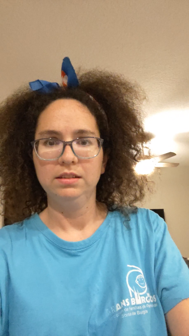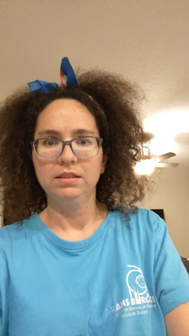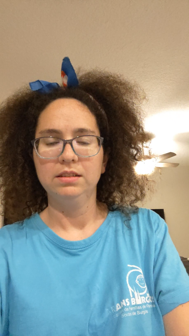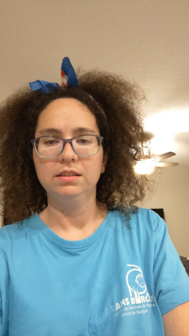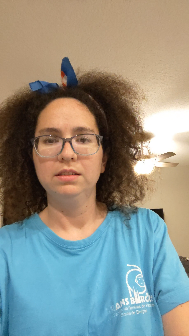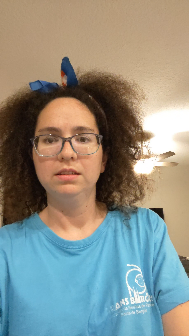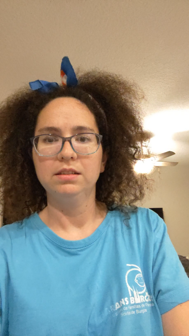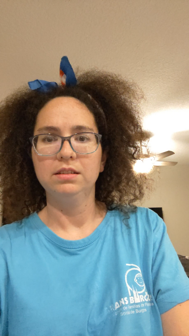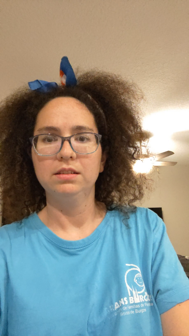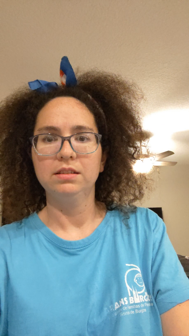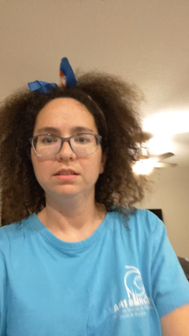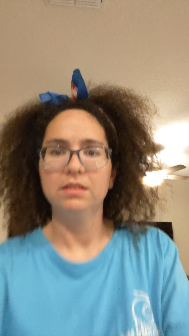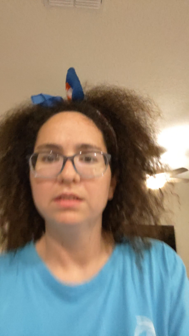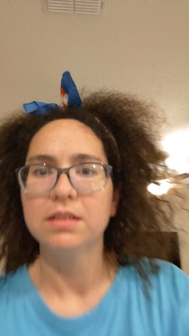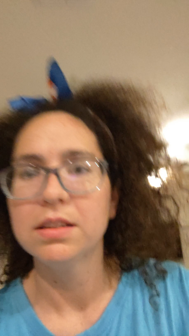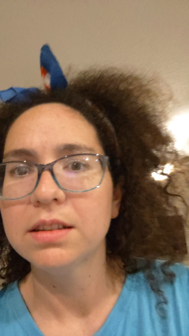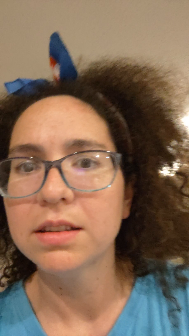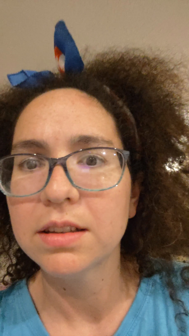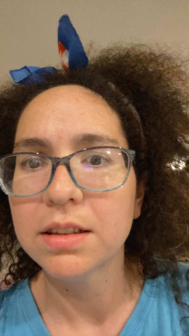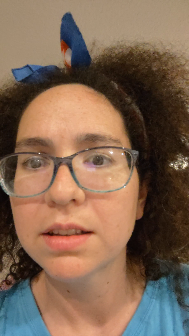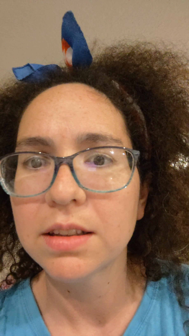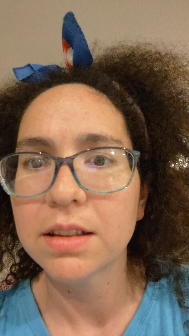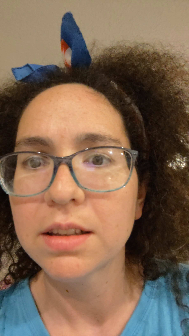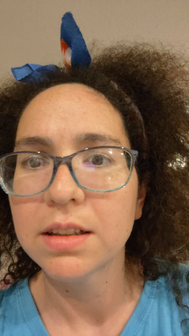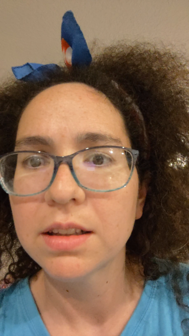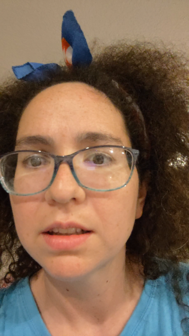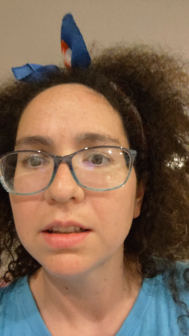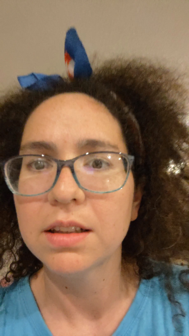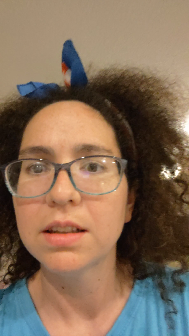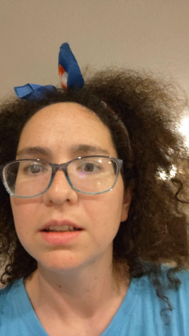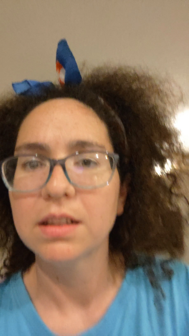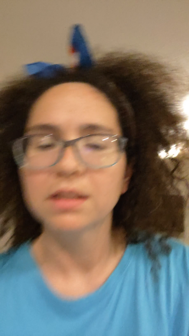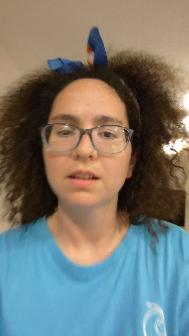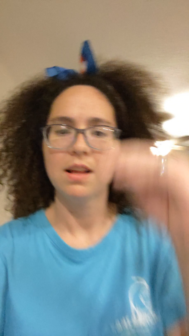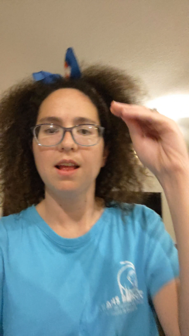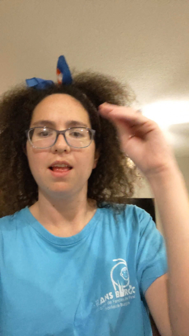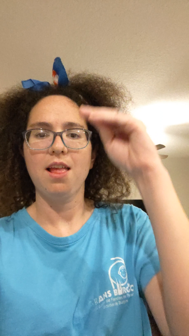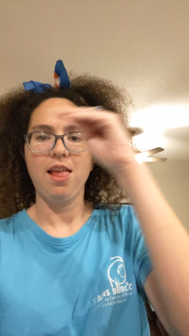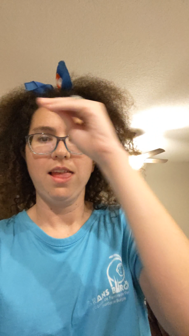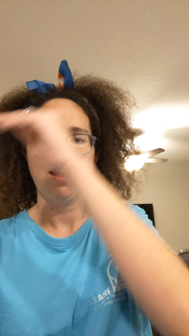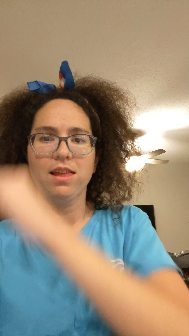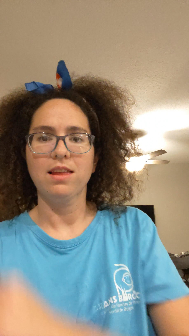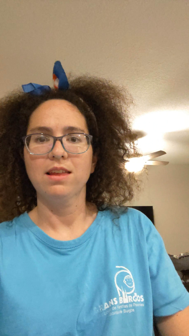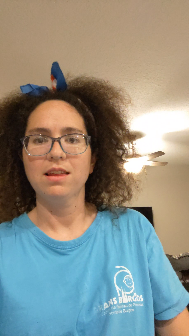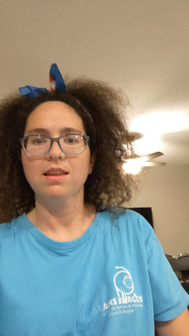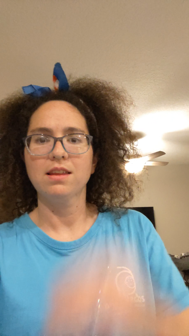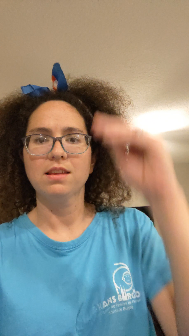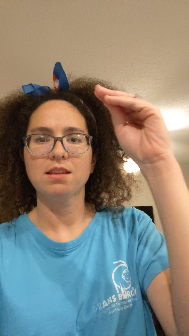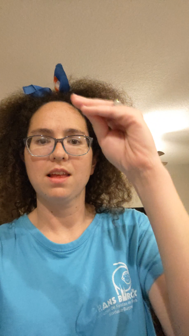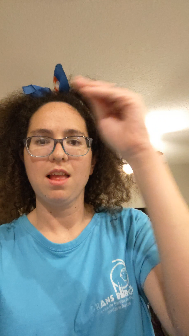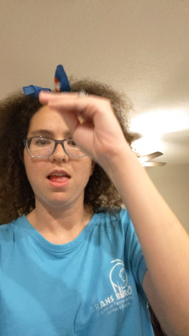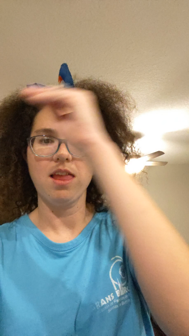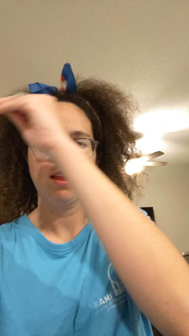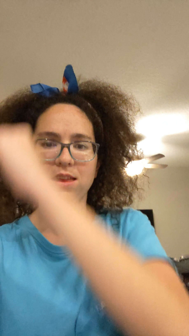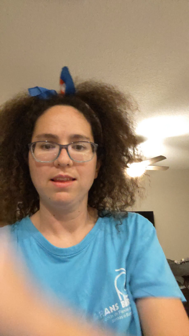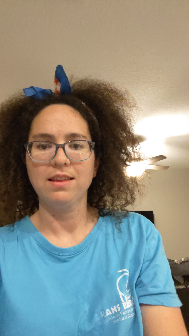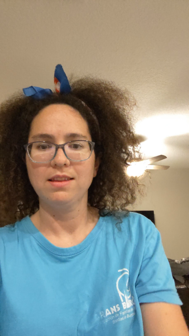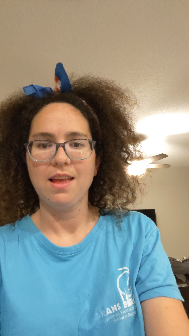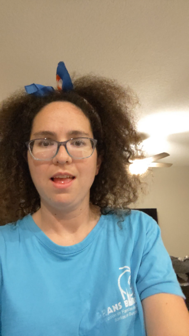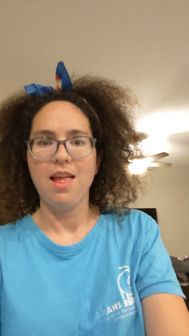dinosaur